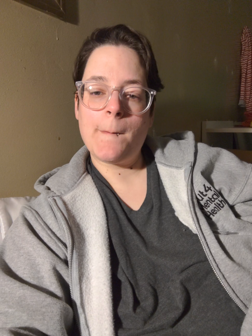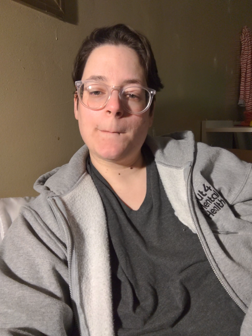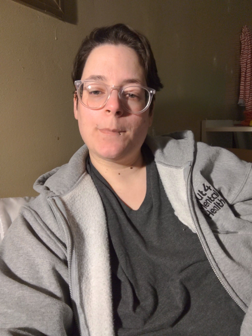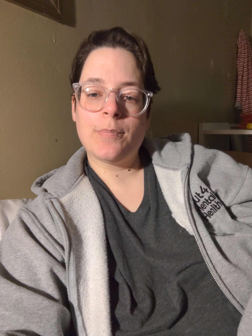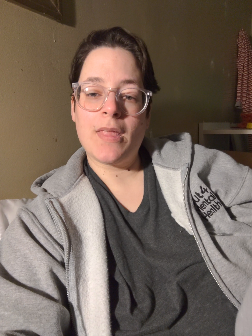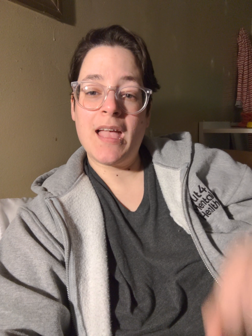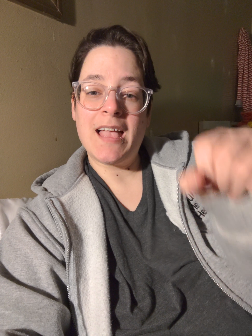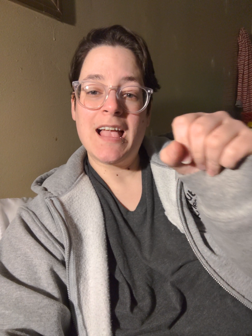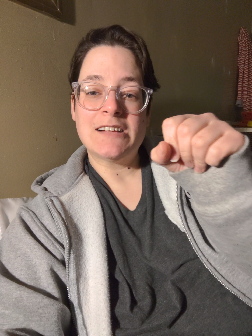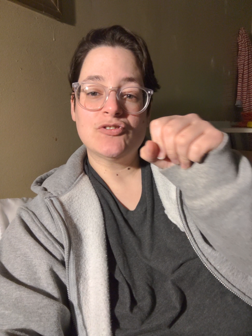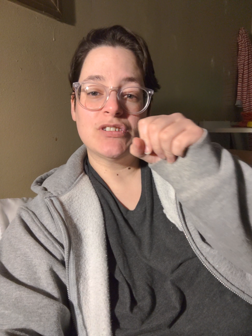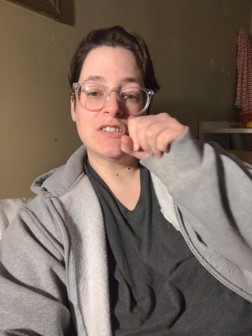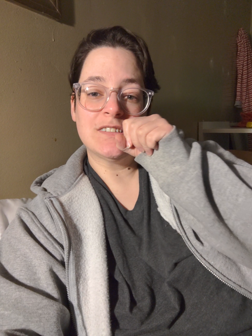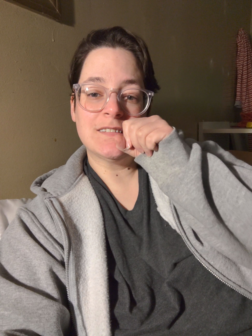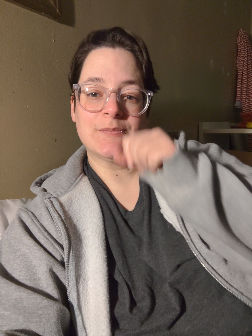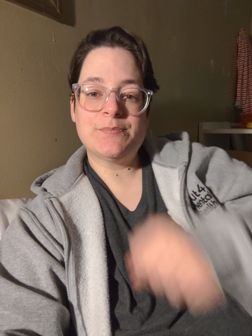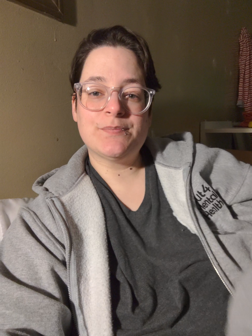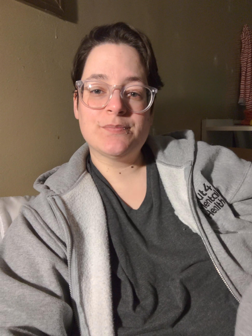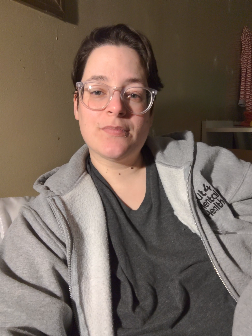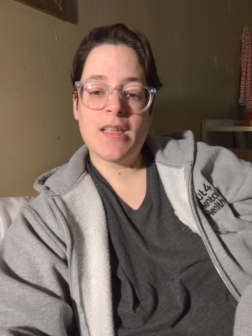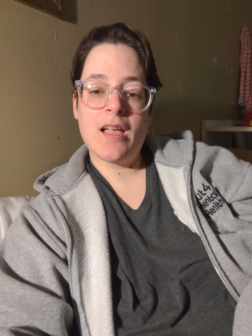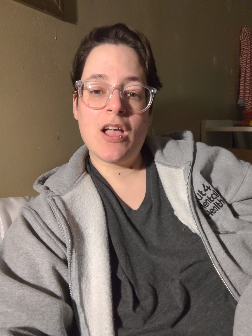carrot